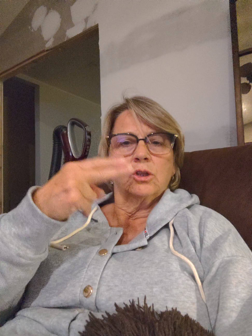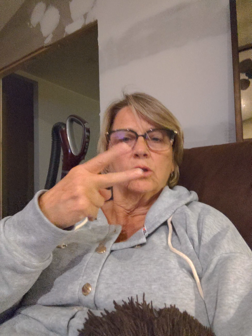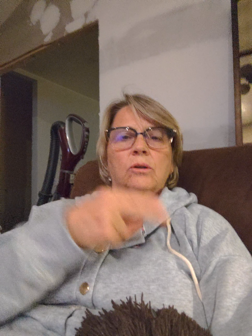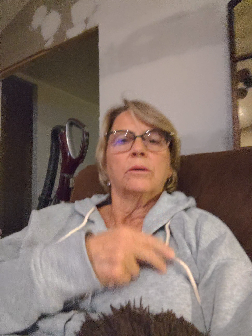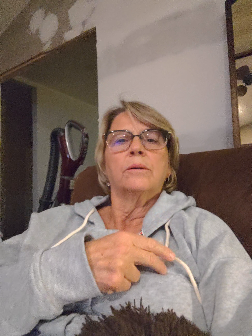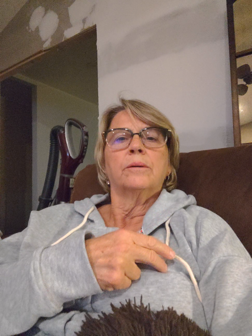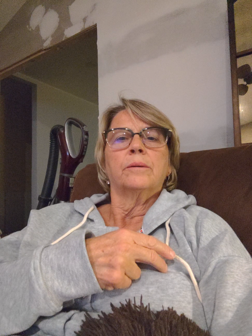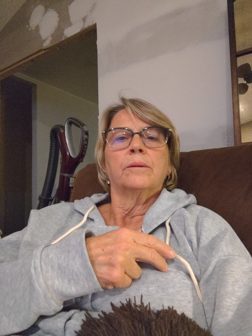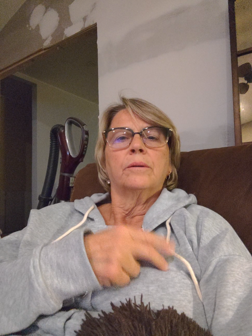scissors